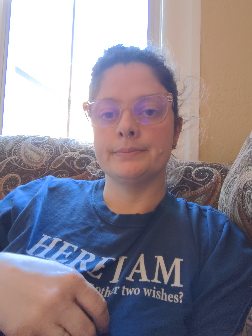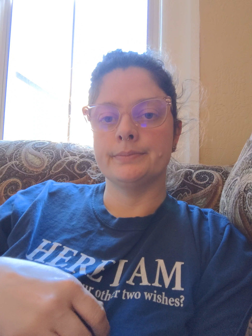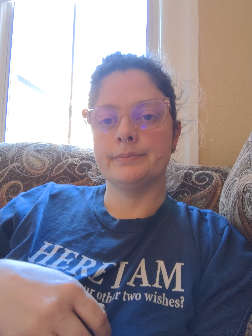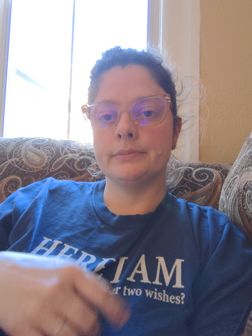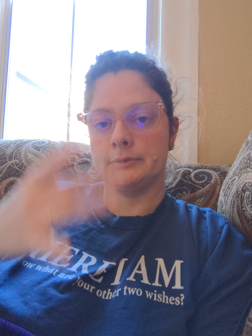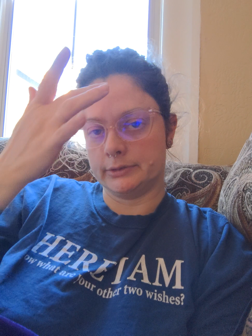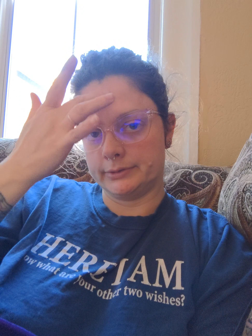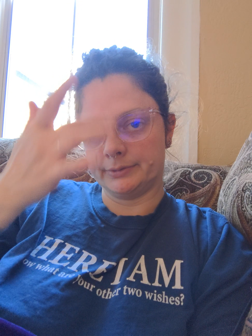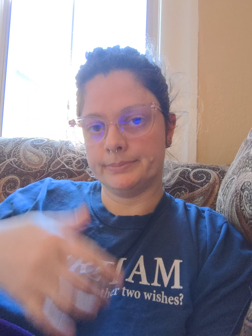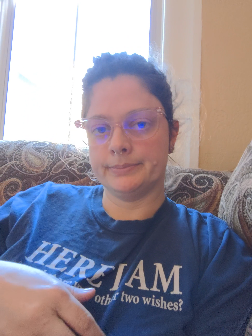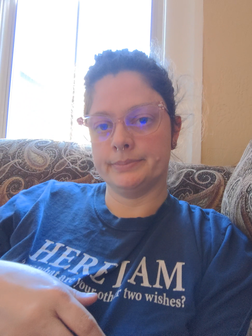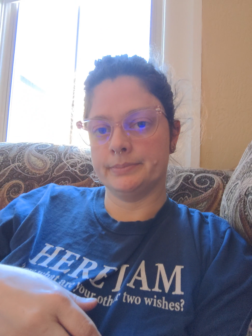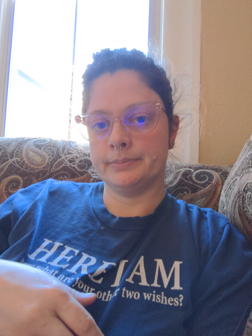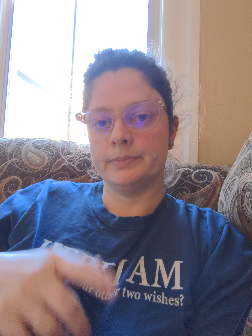sick